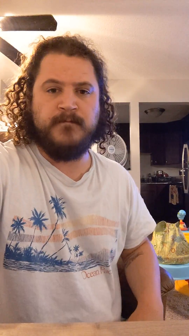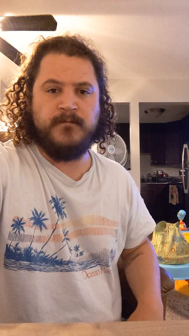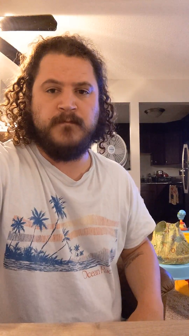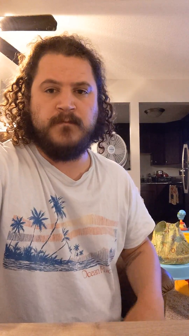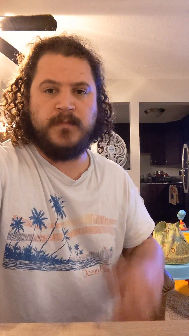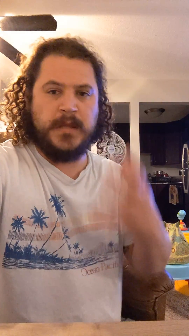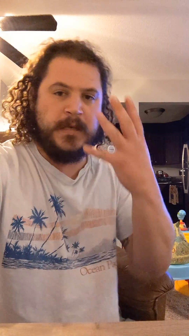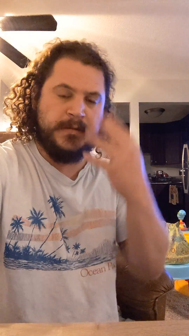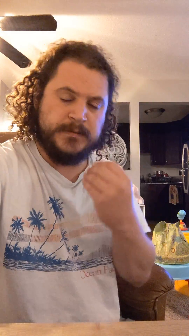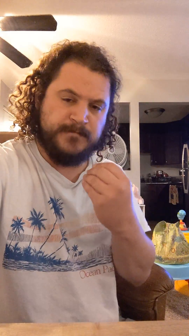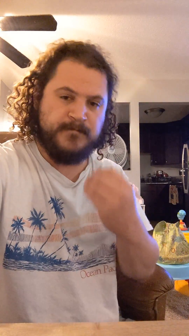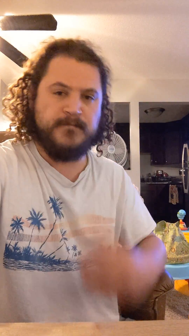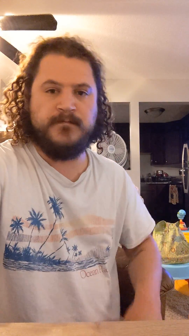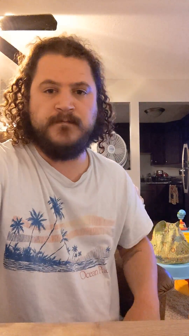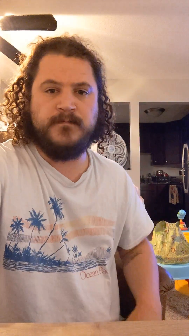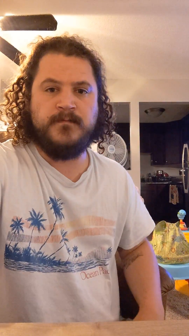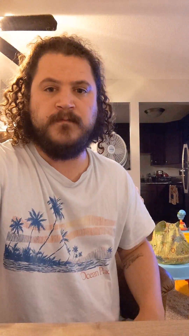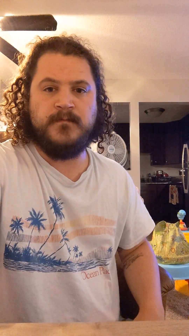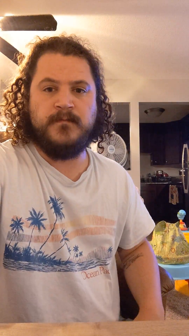asleep